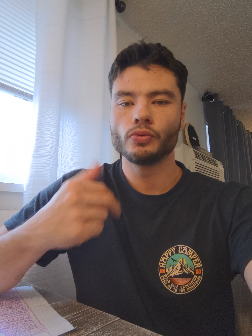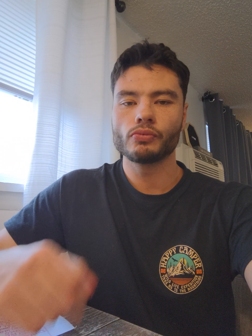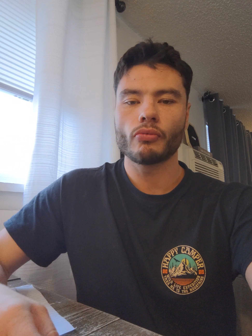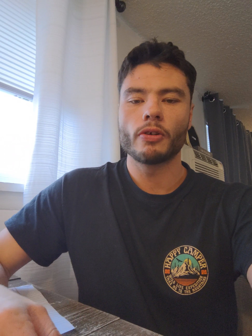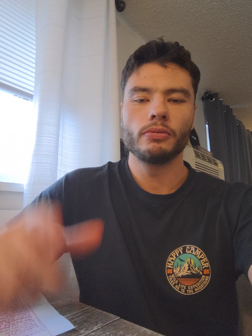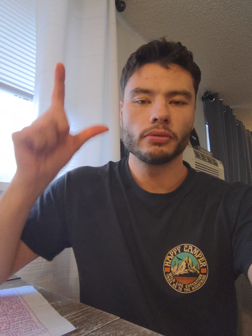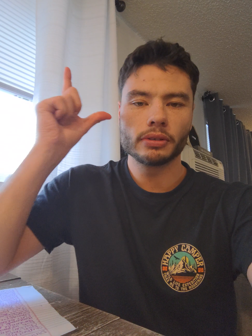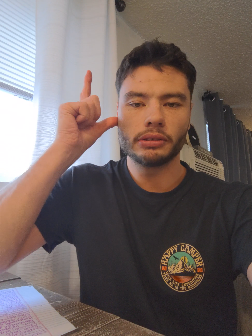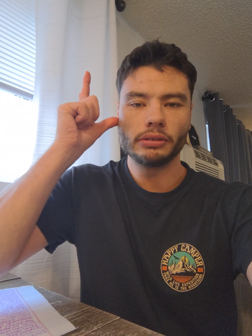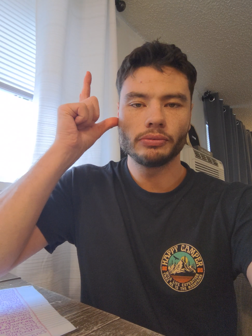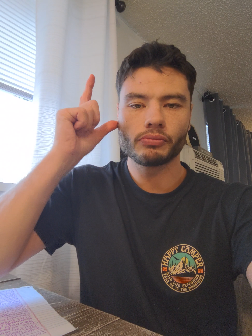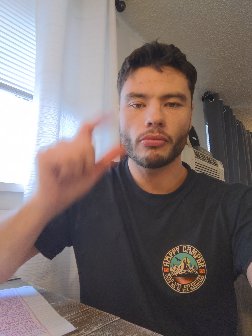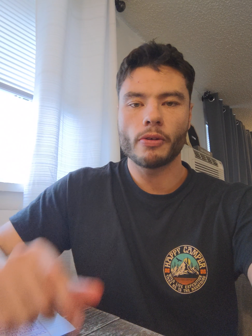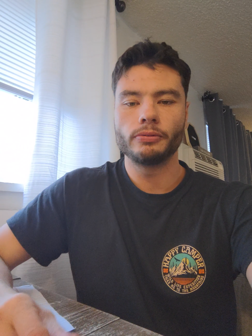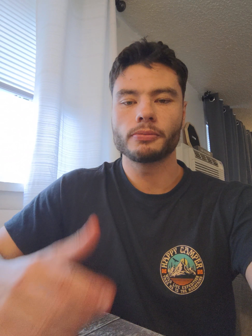listen